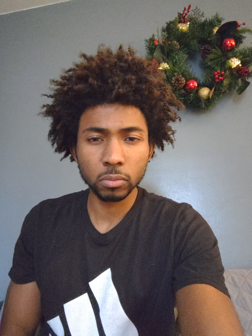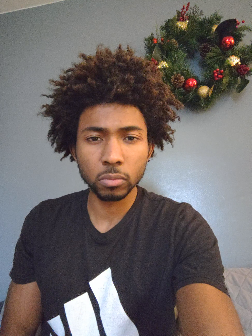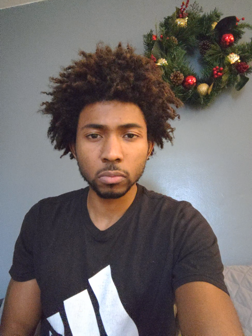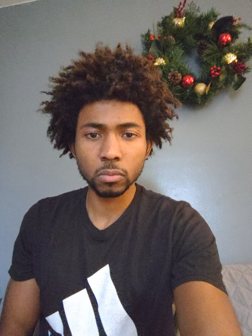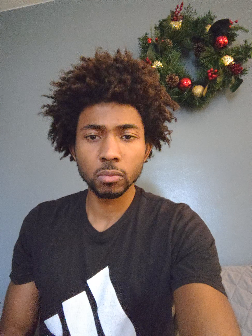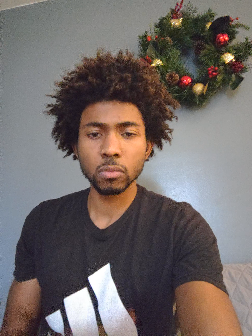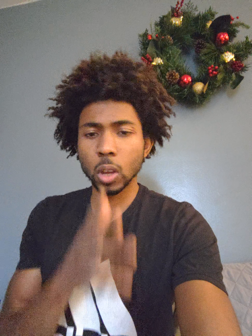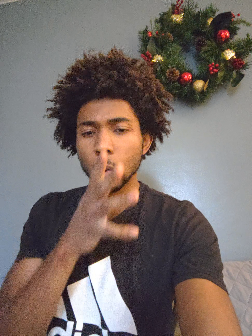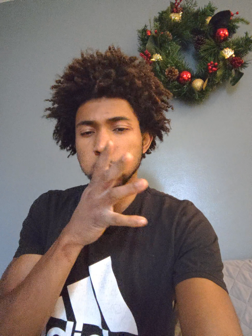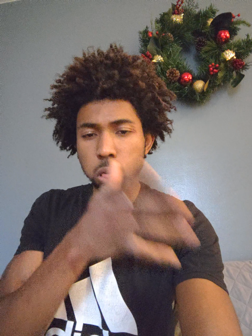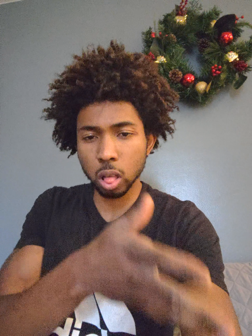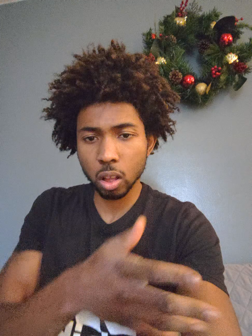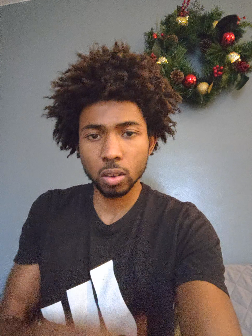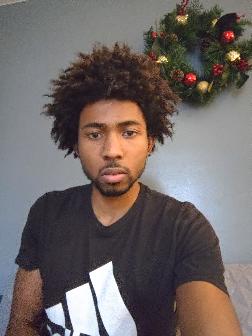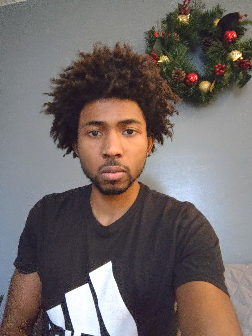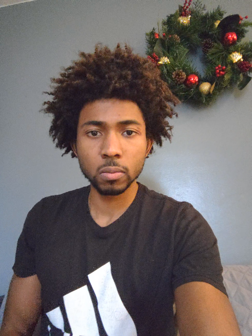yucky